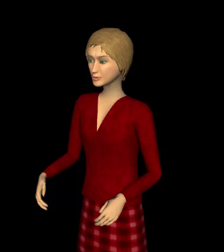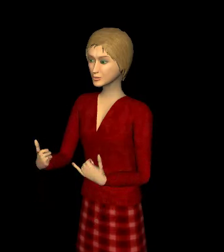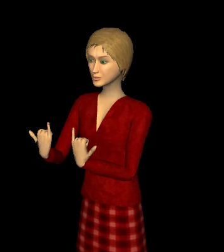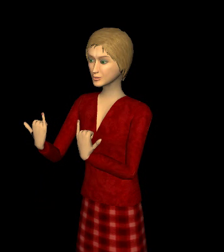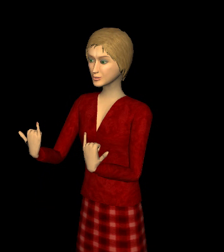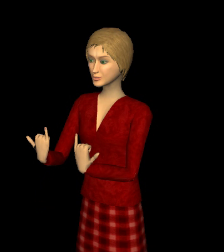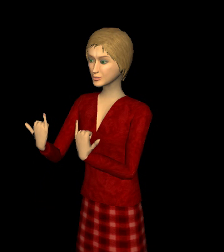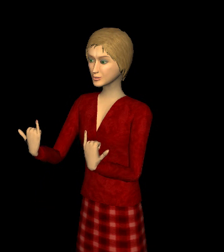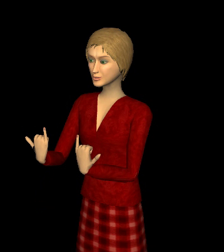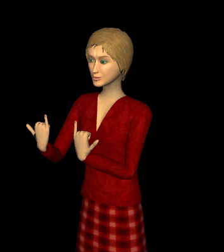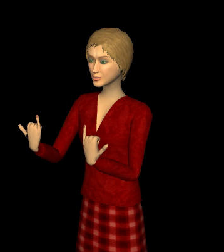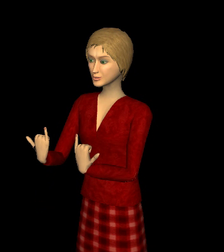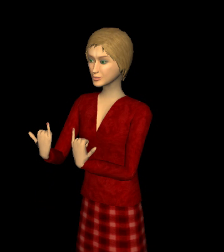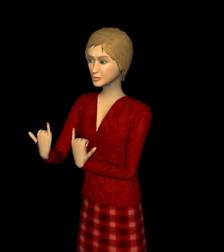يلعب